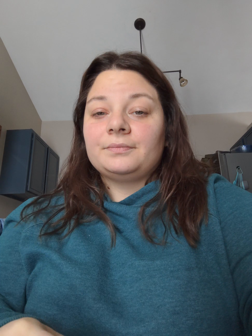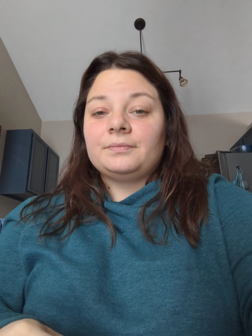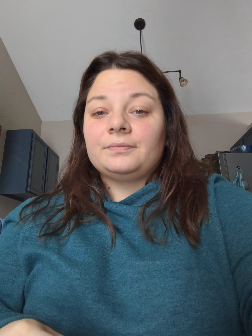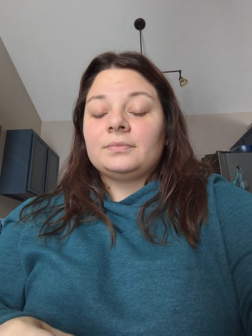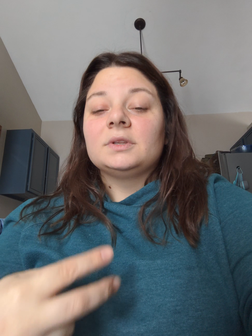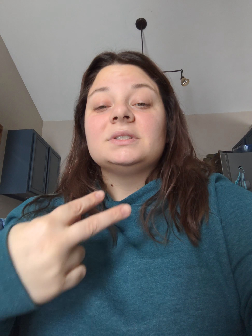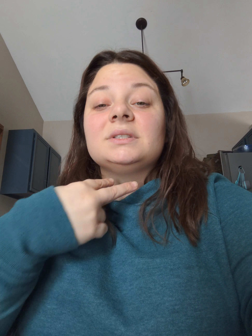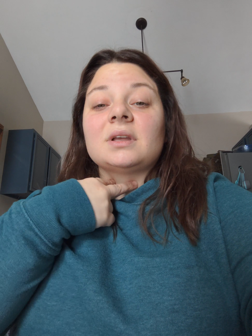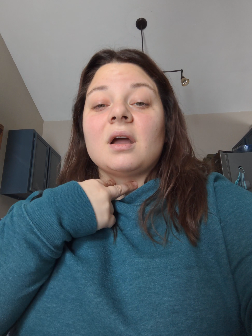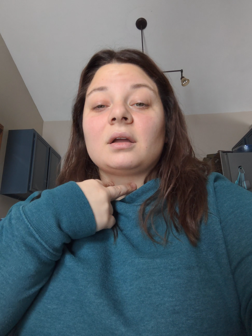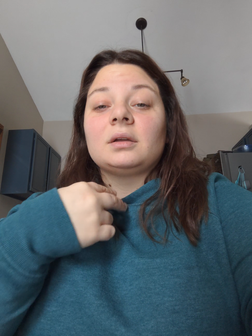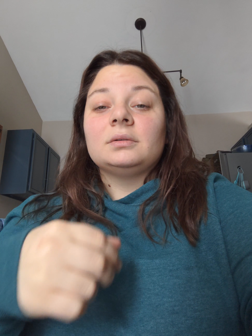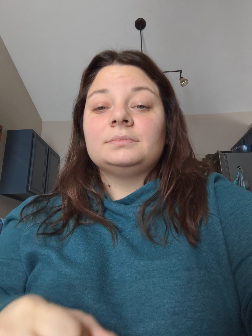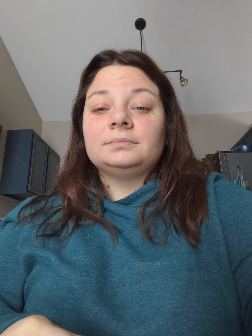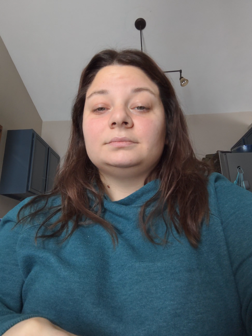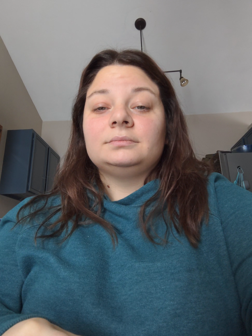stuck